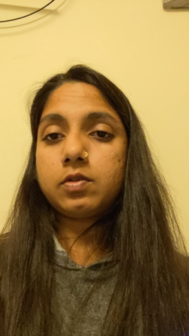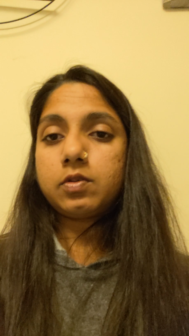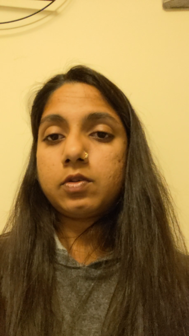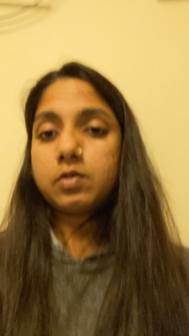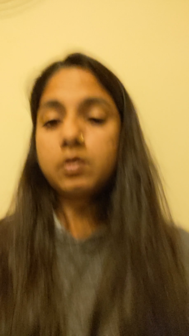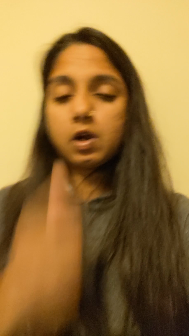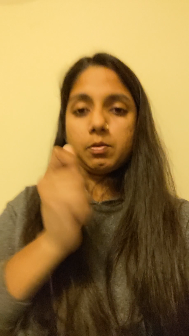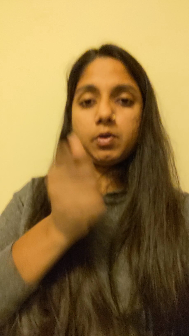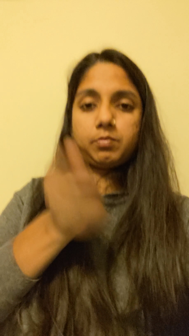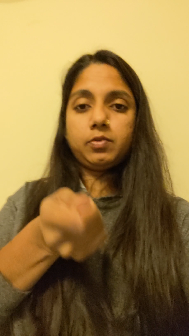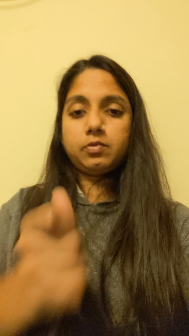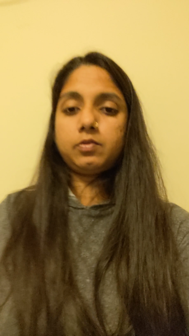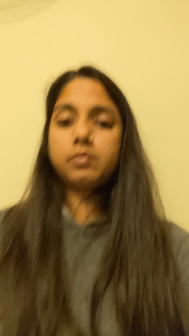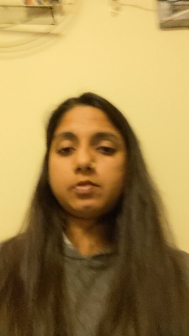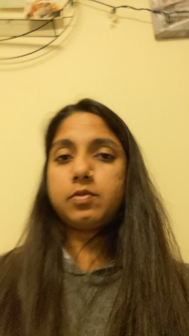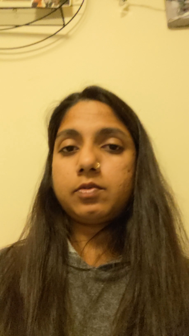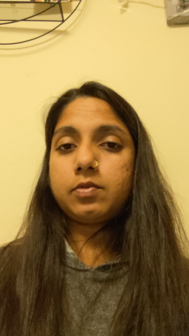hammer